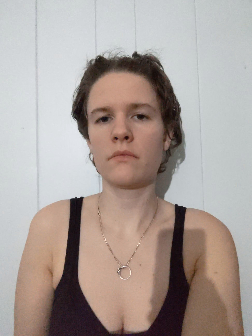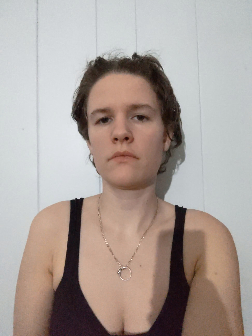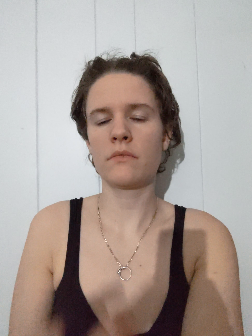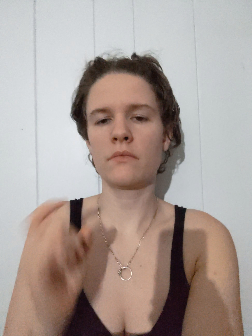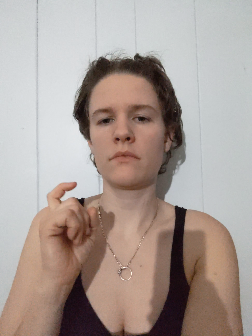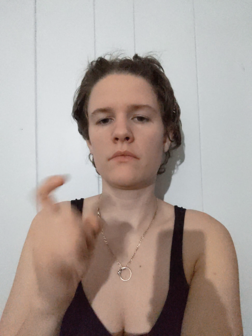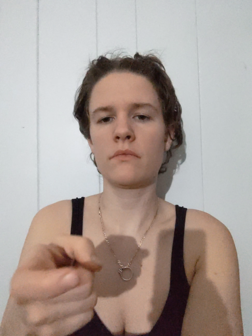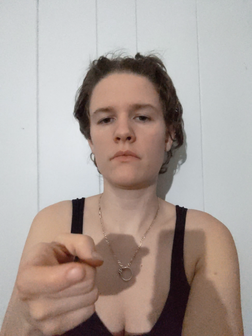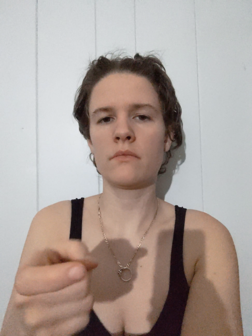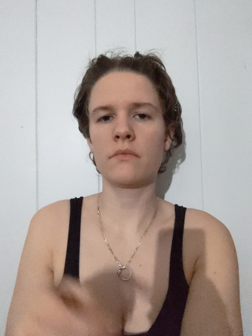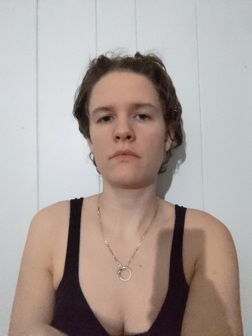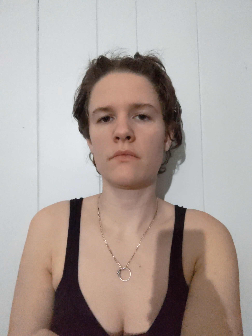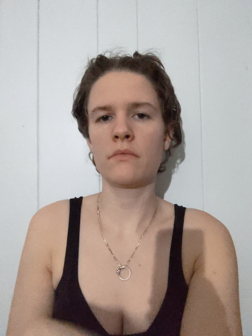give